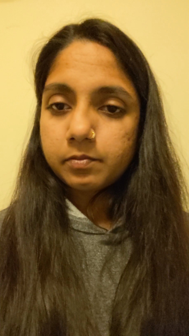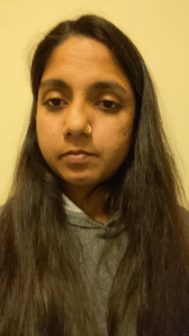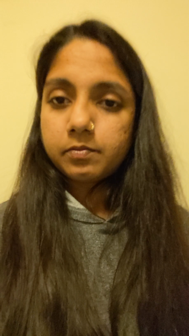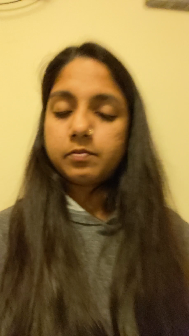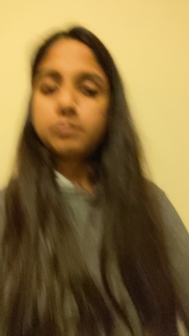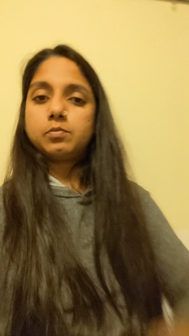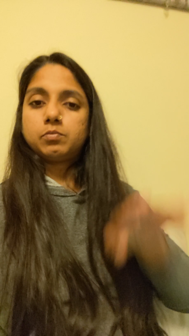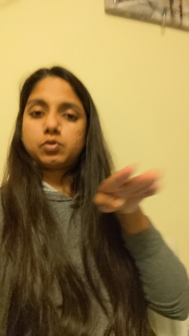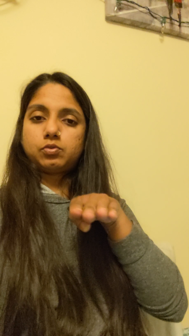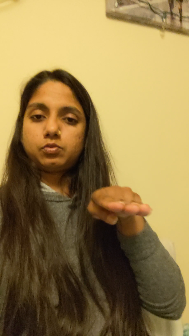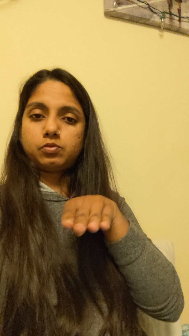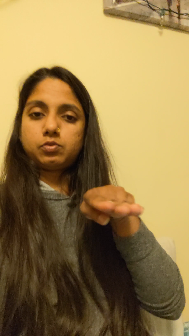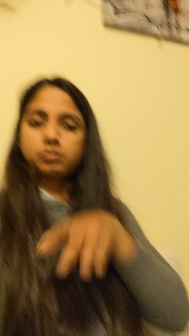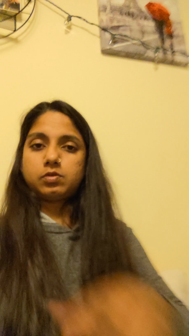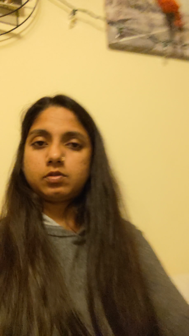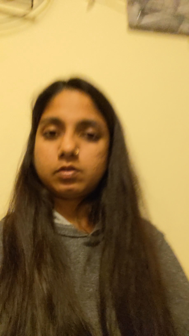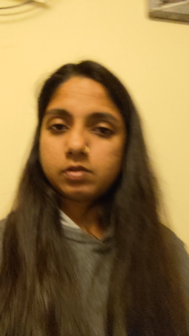boots